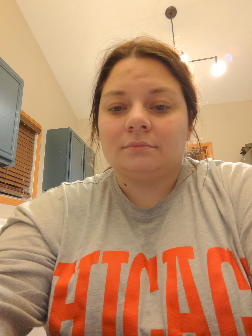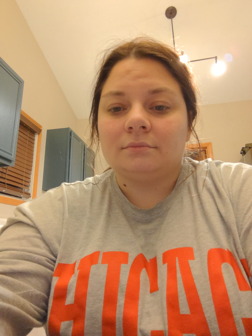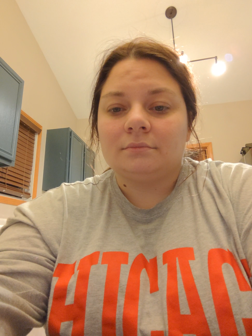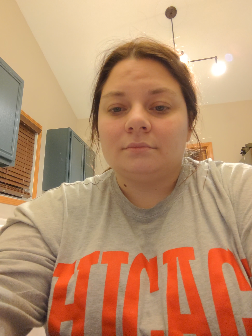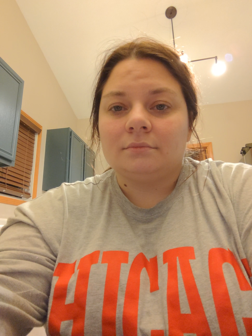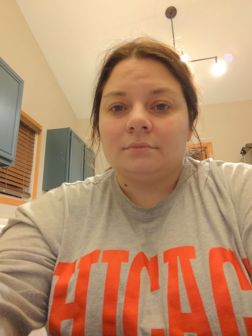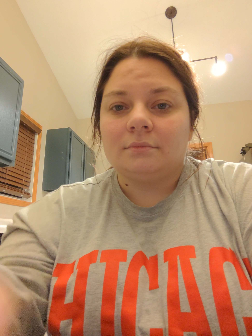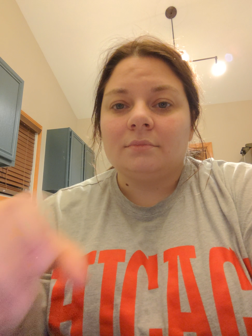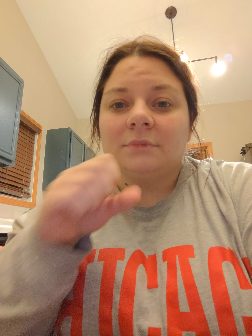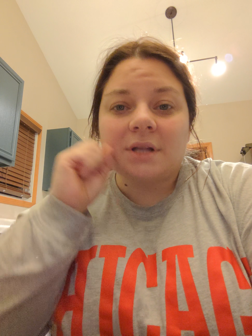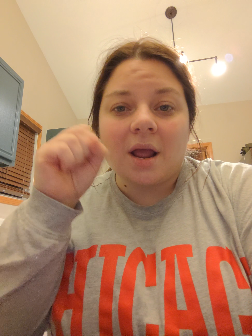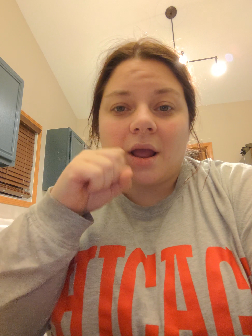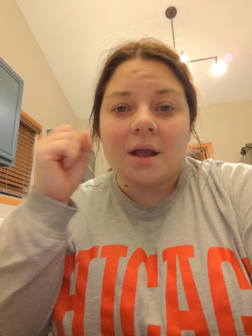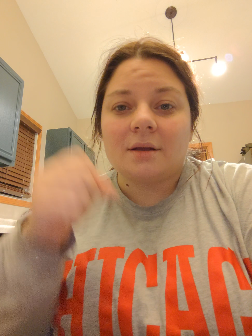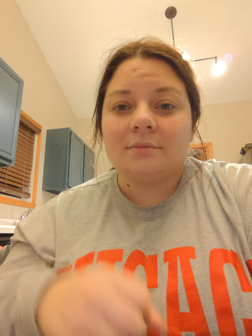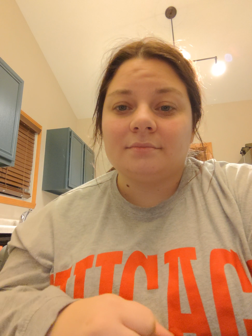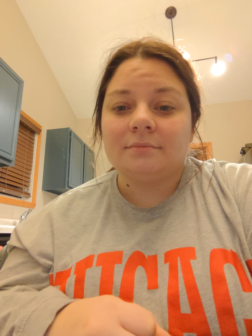snack